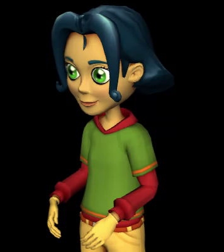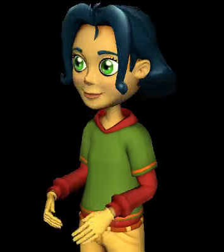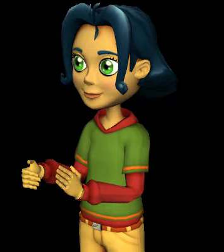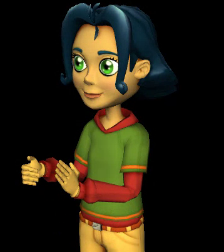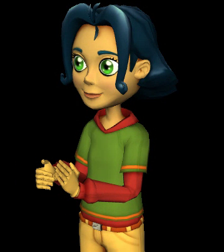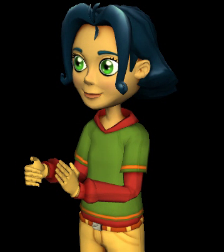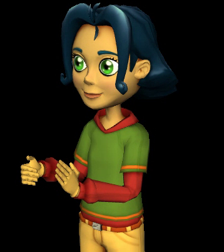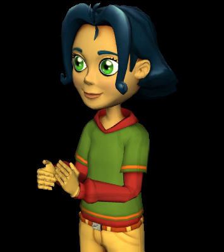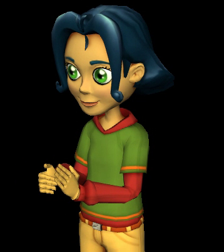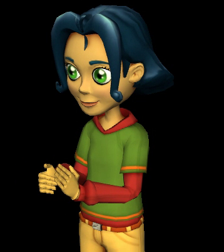مرة أخرى